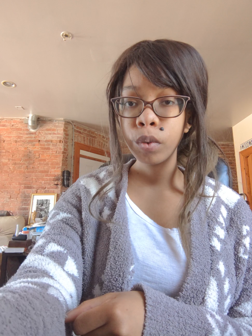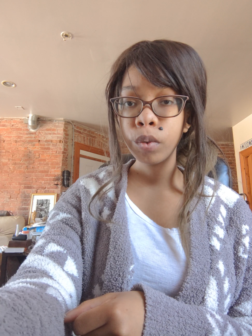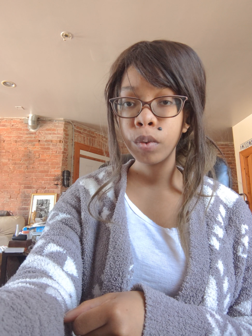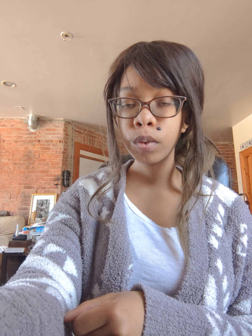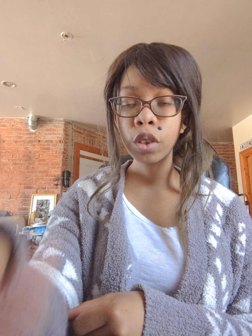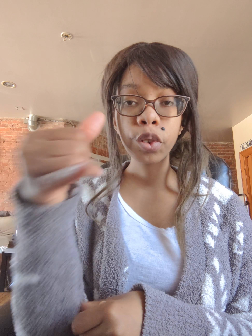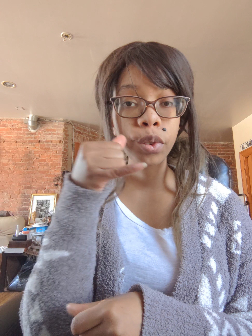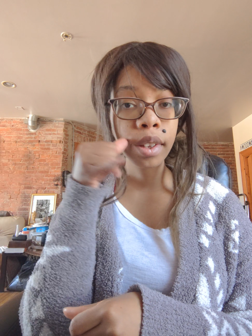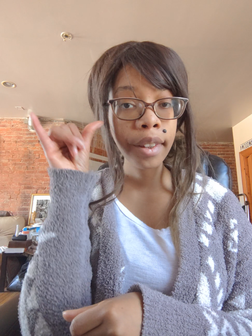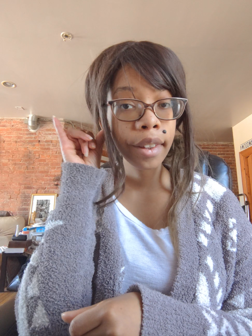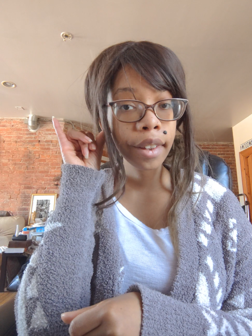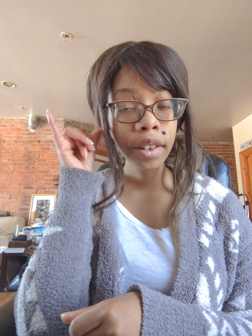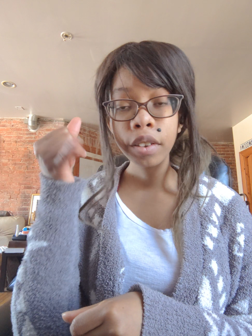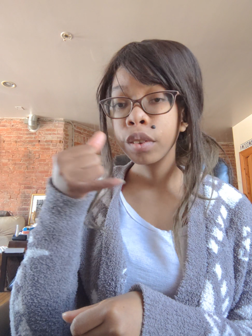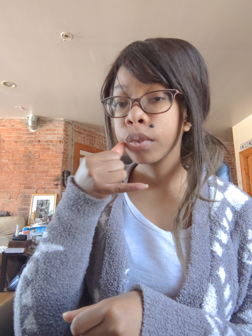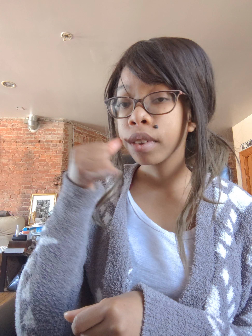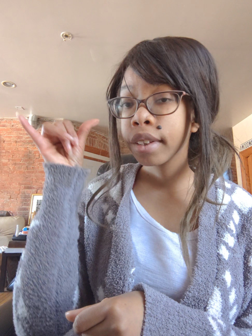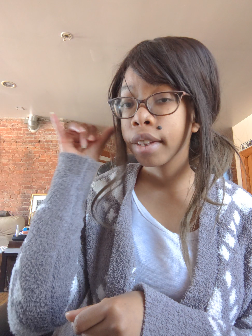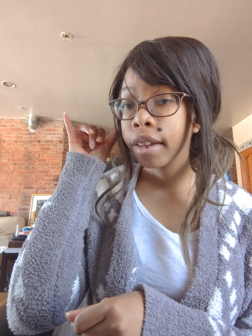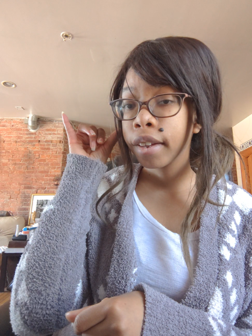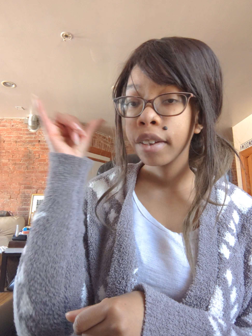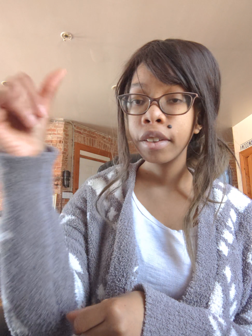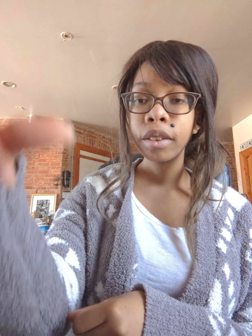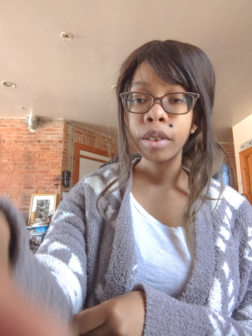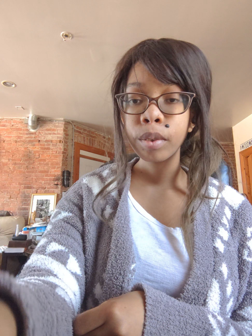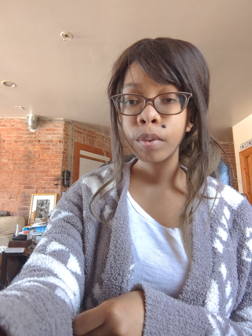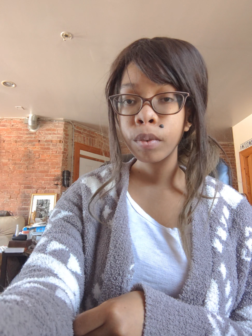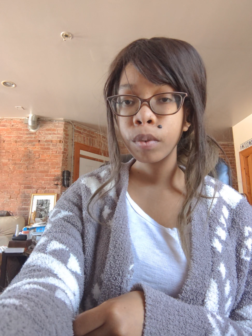yesterday